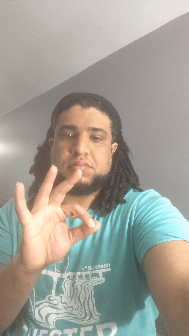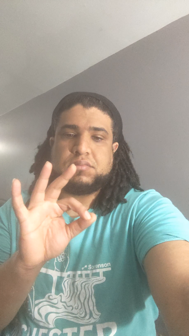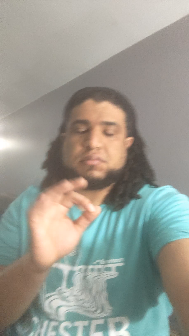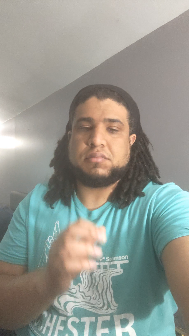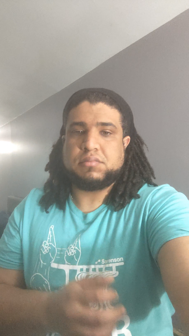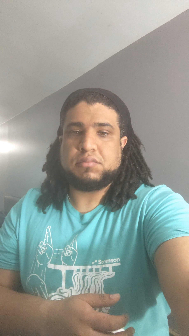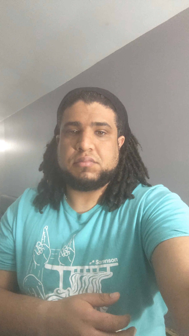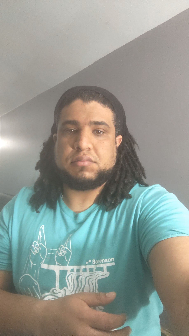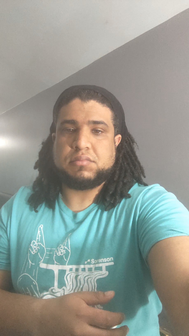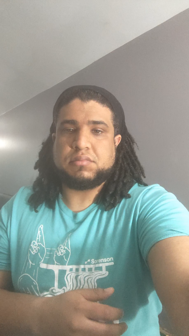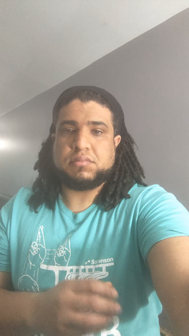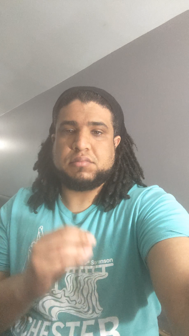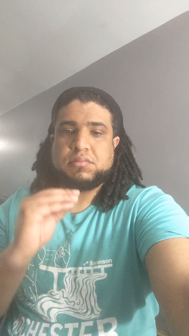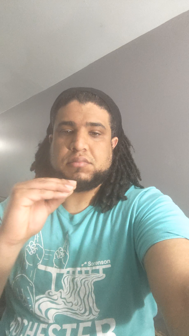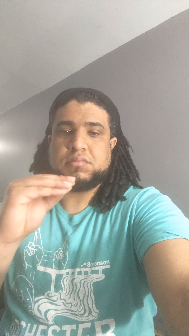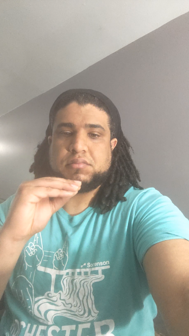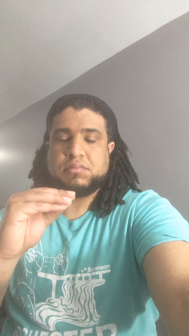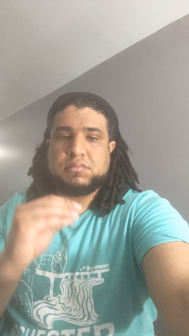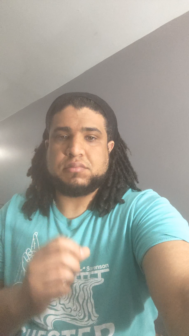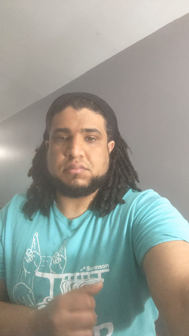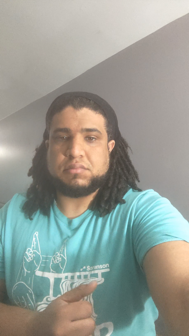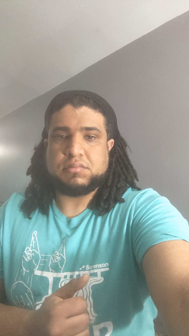fix